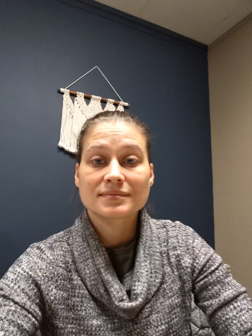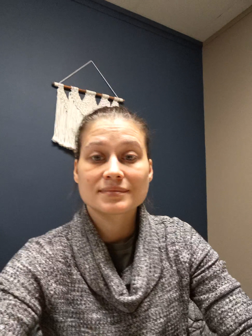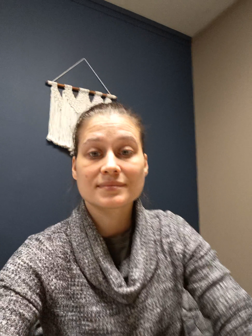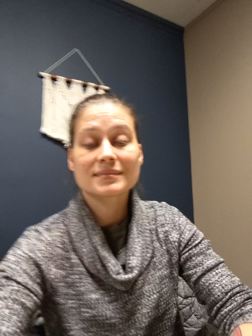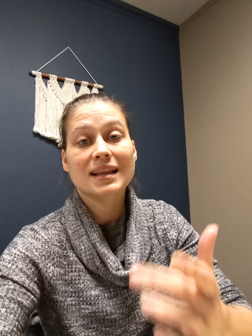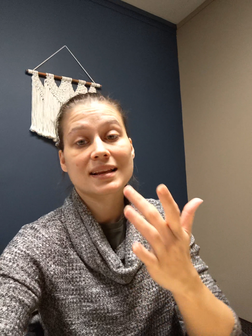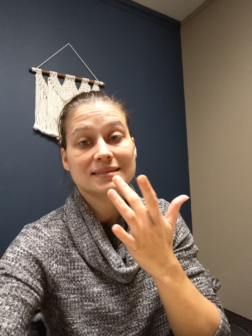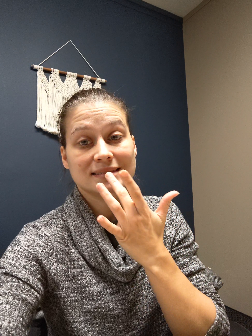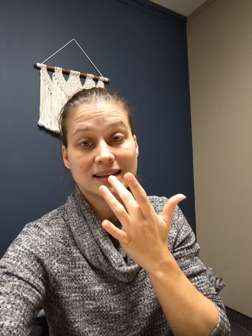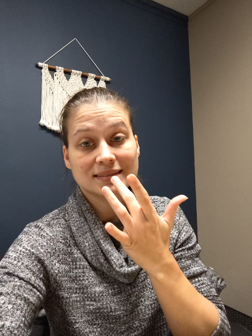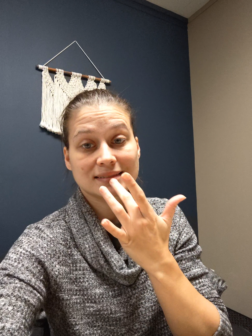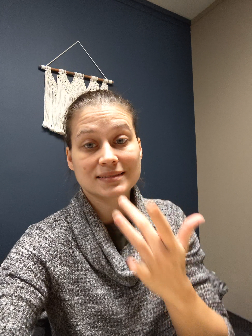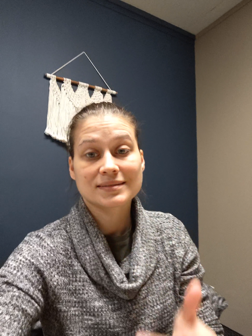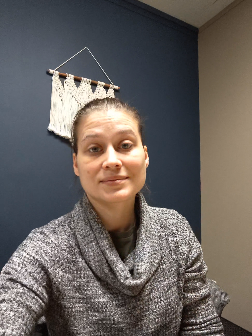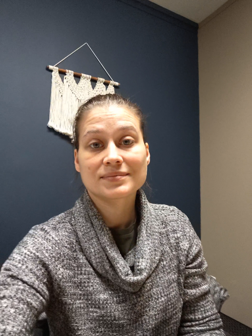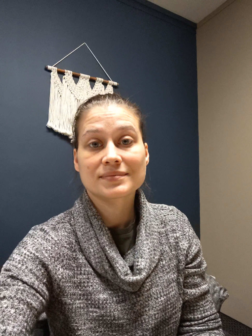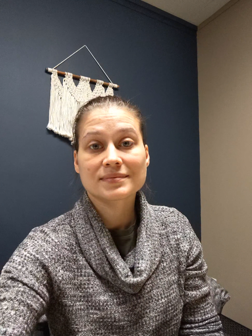taste